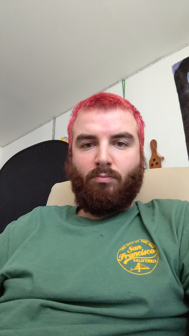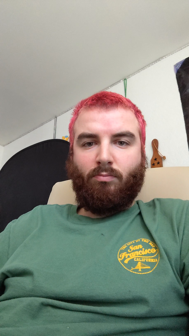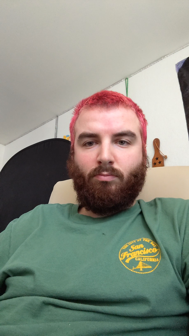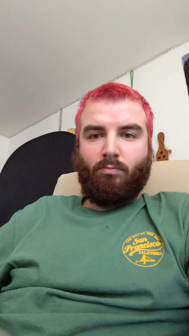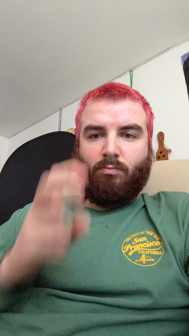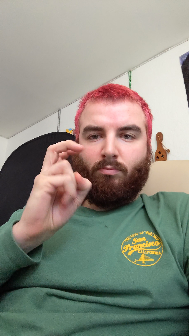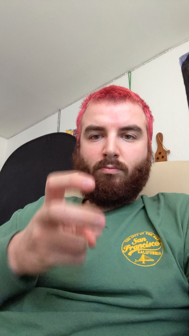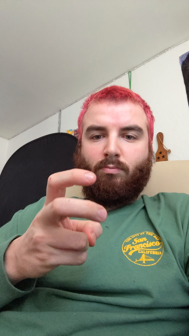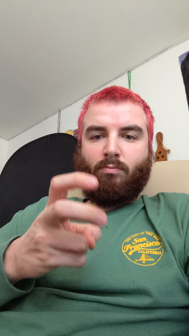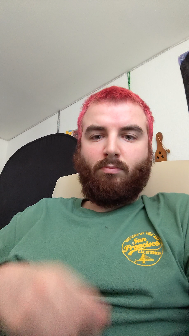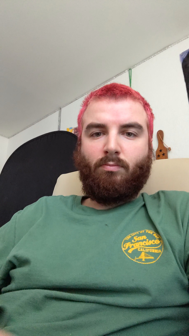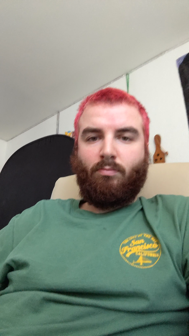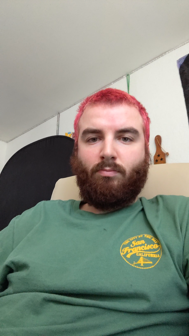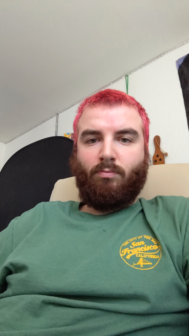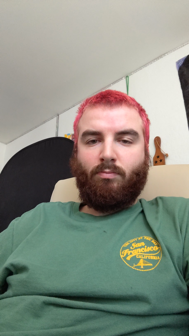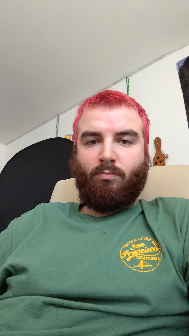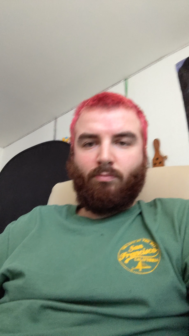hard